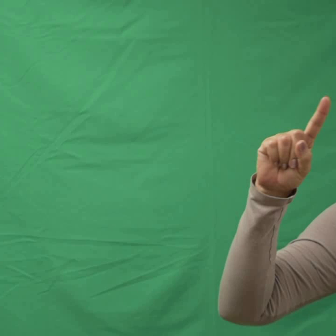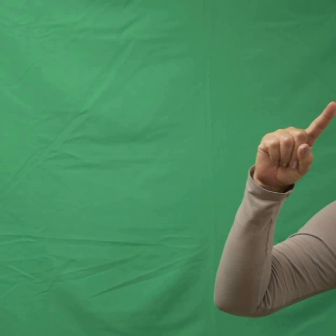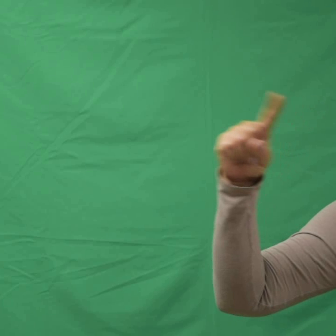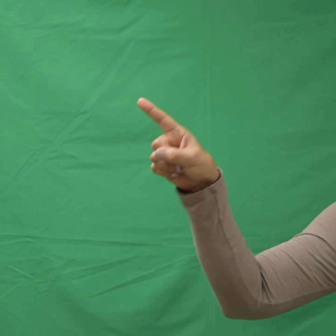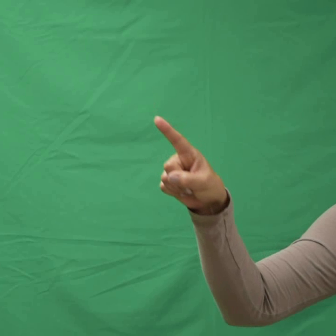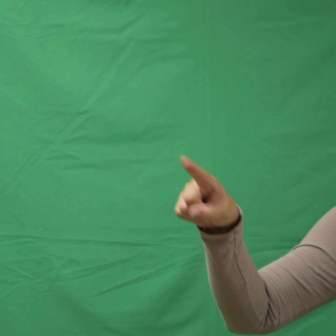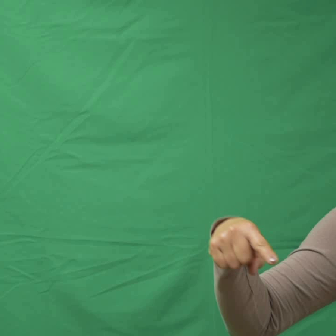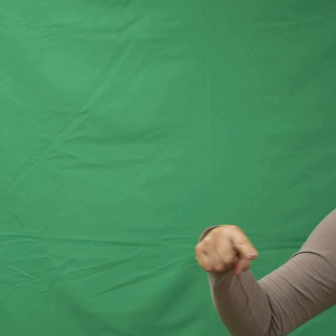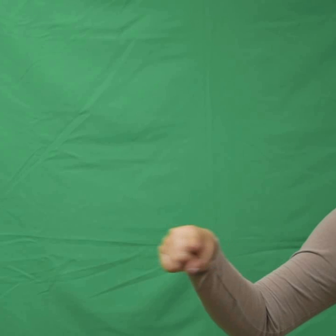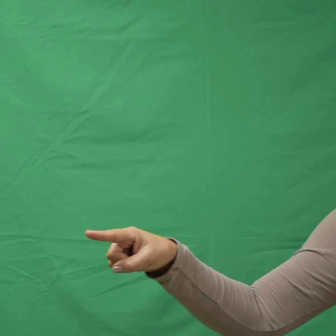Z